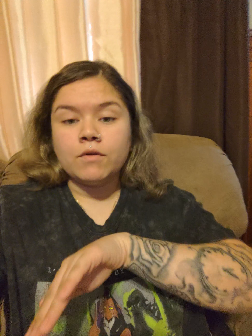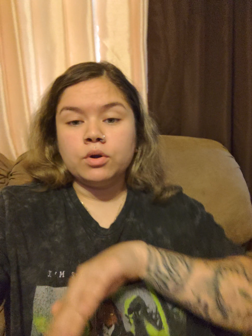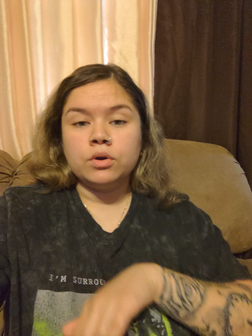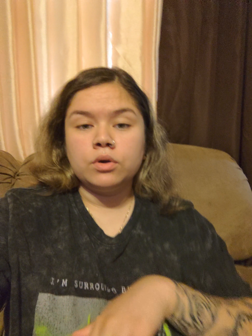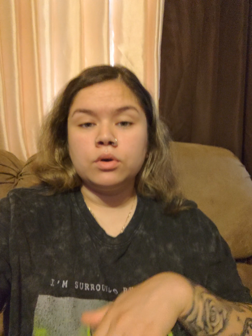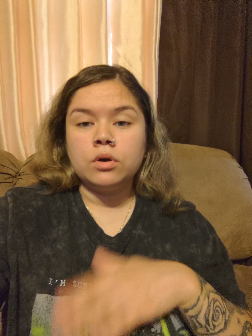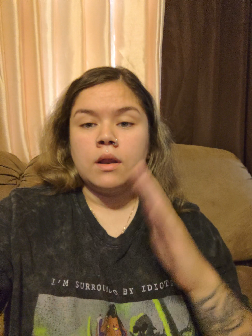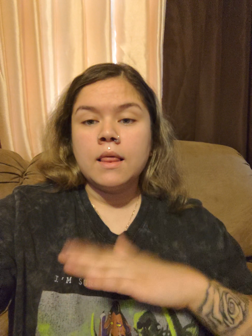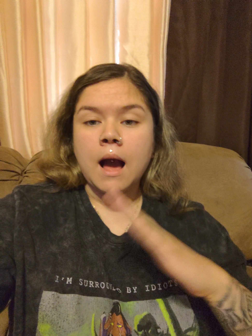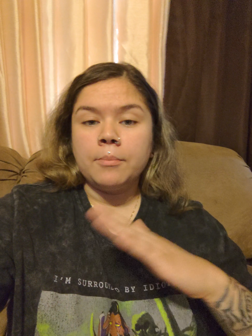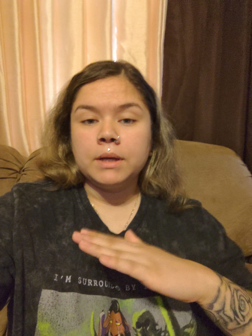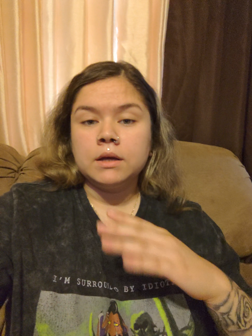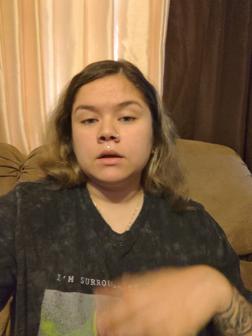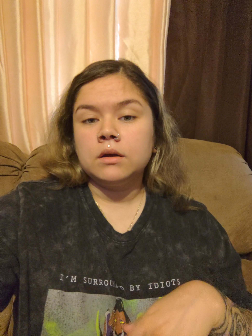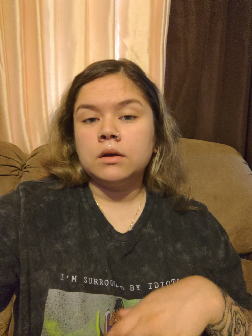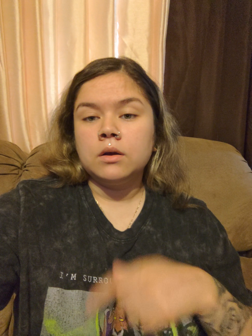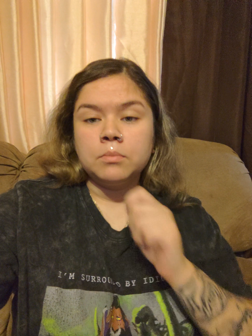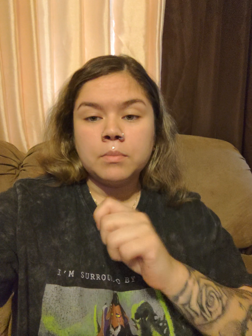clap